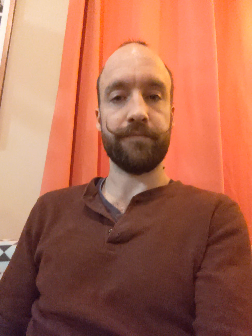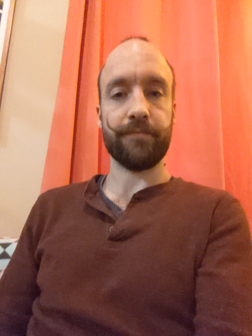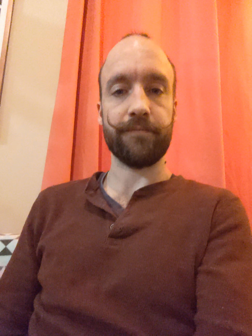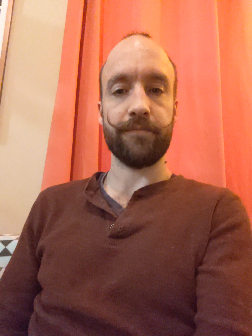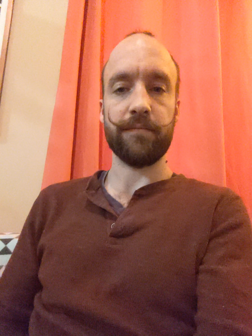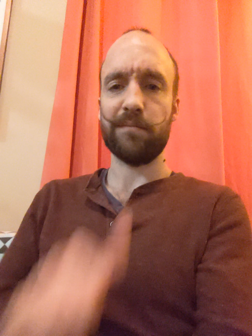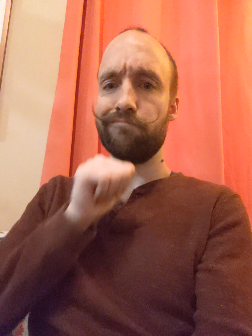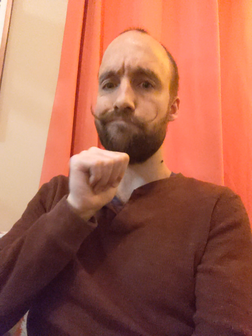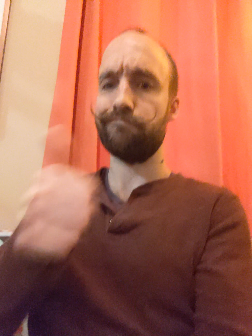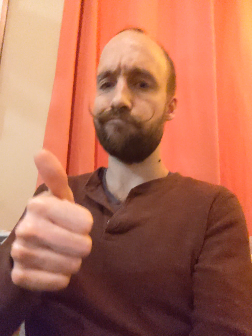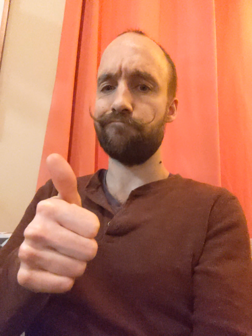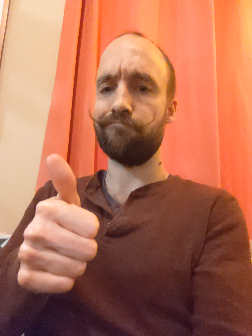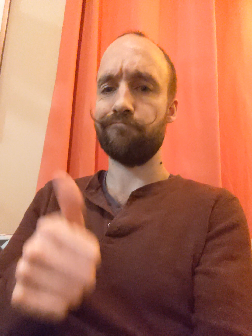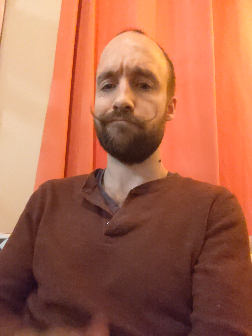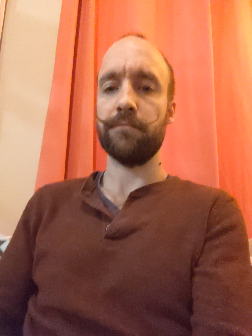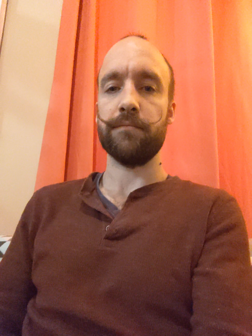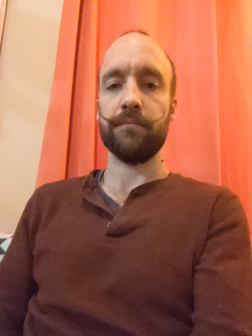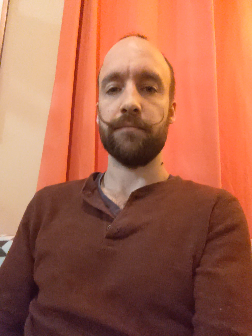not